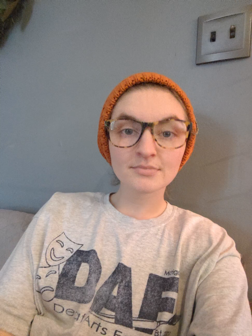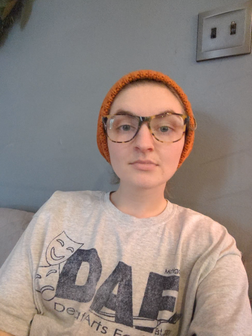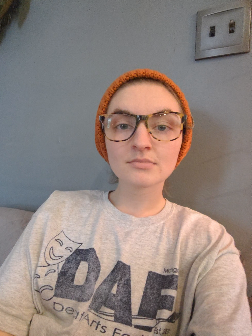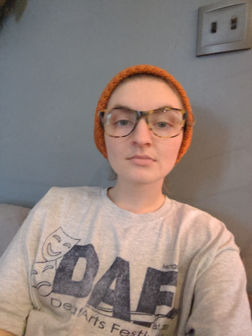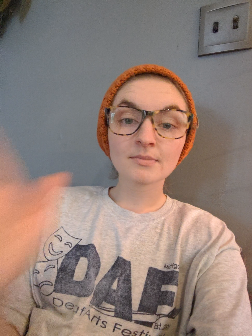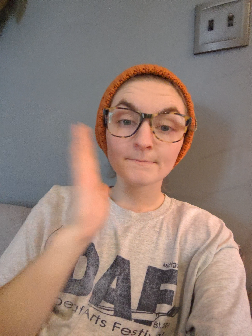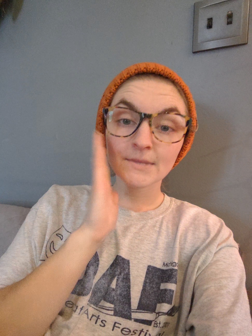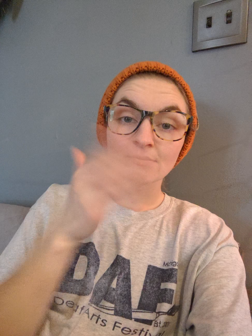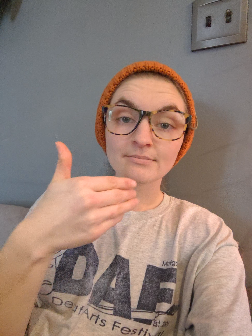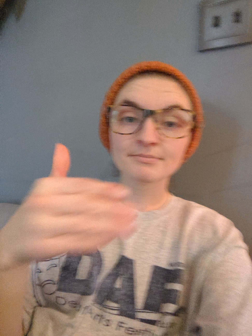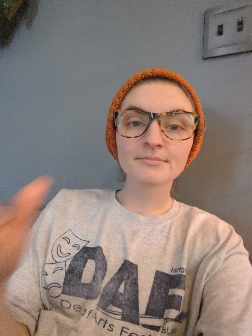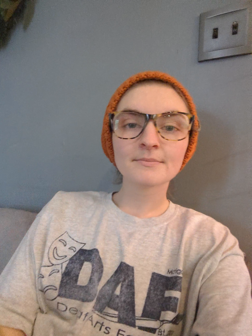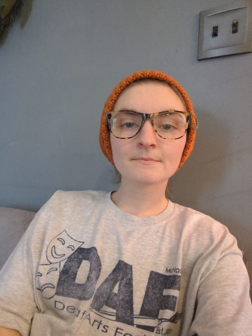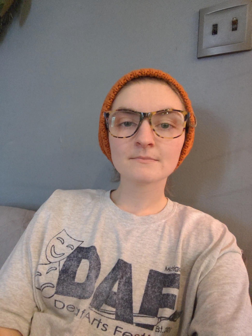bedroom